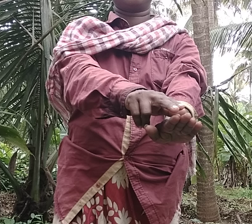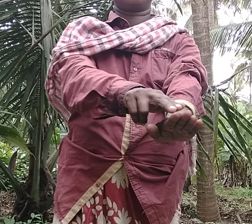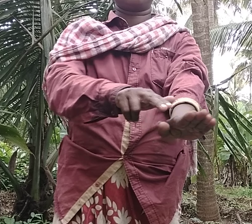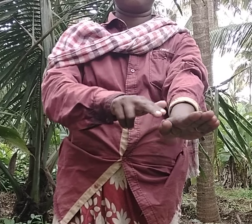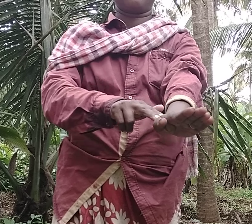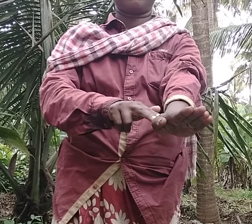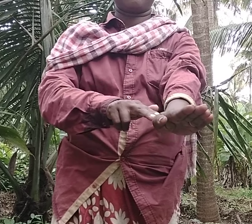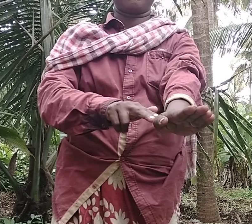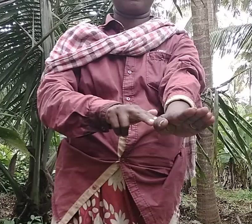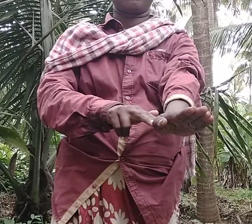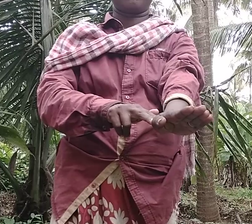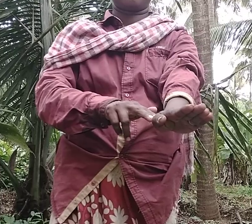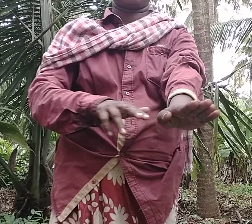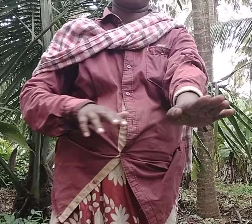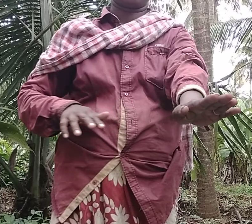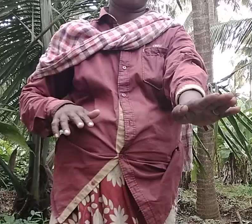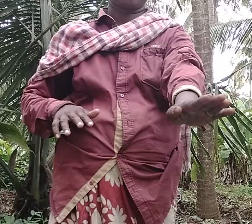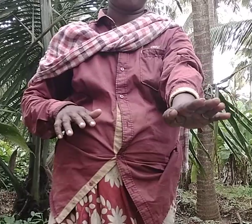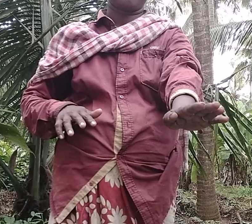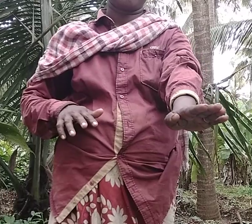Tiger